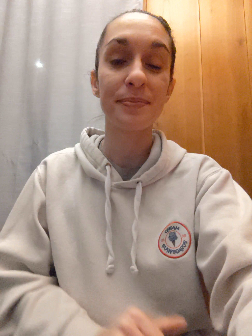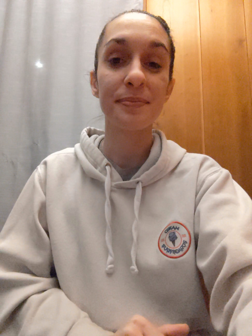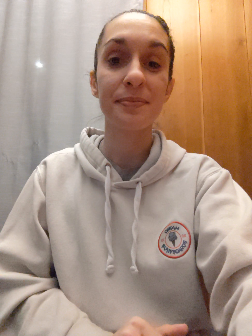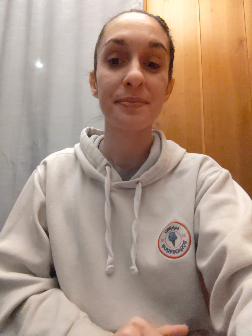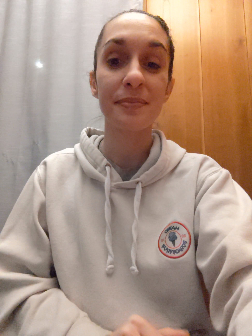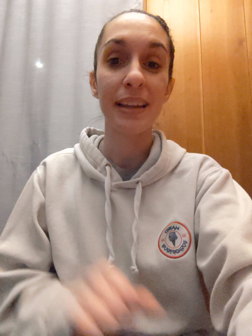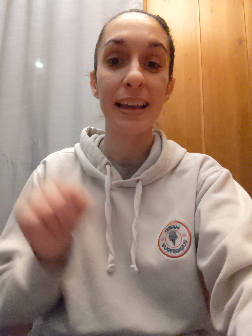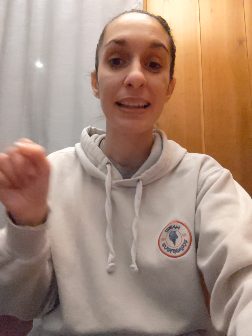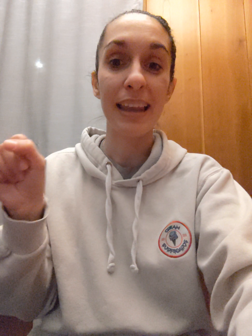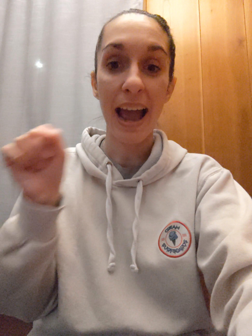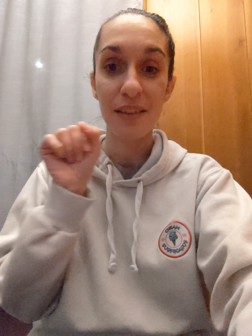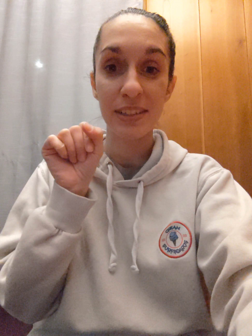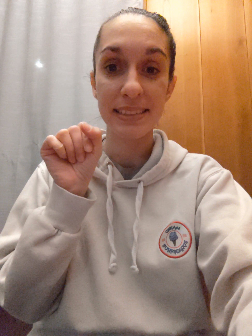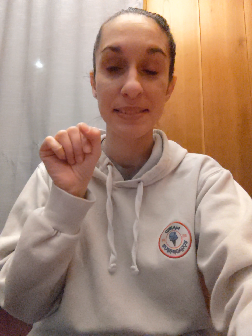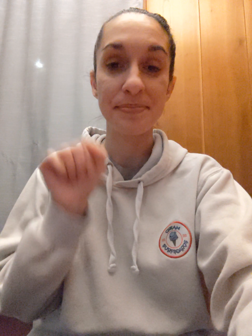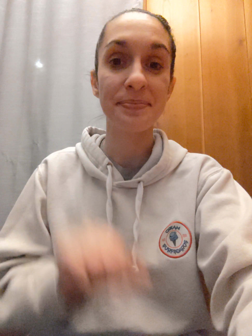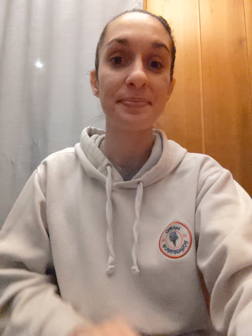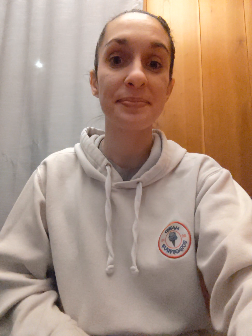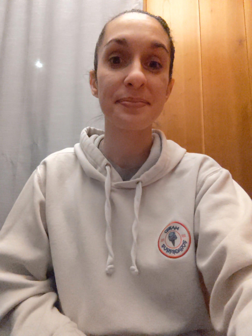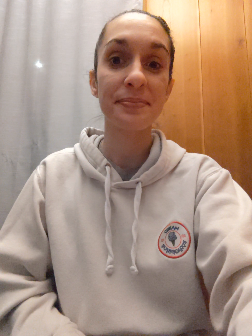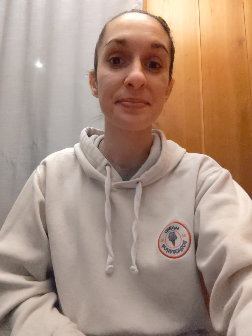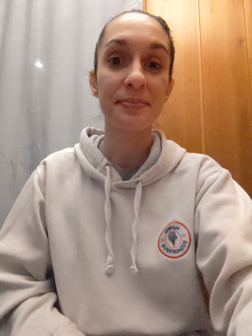carrot